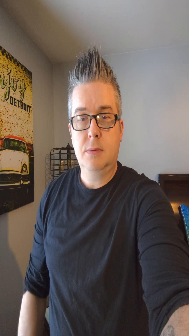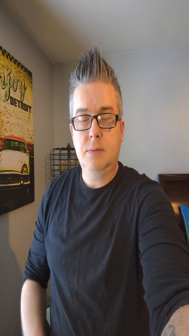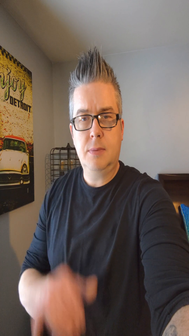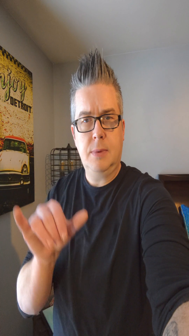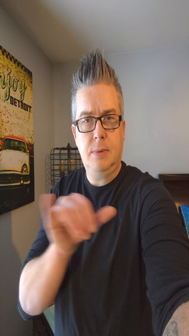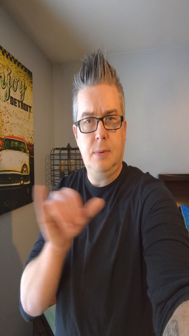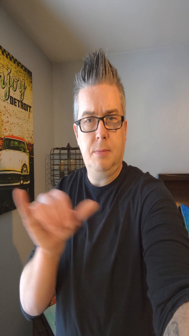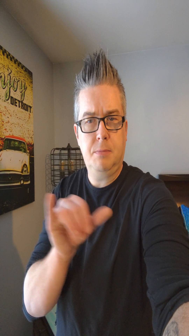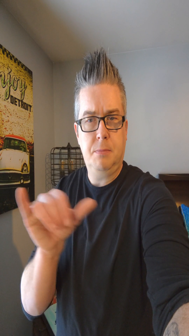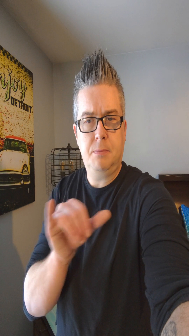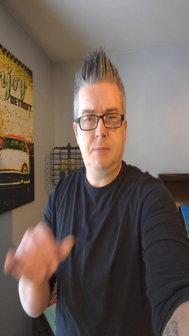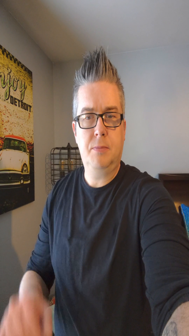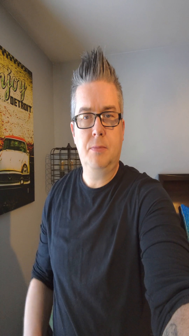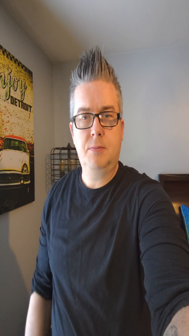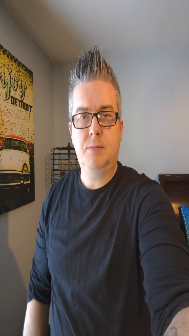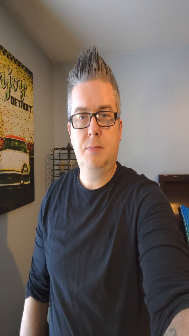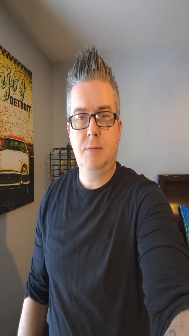same